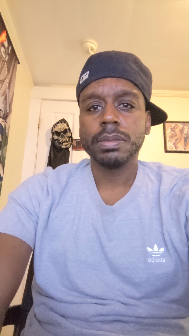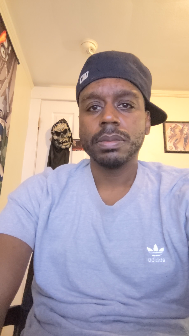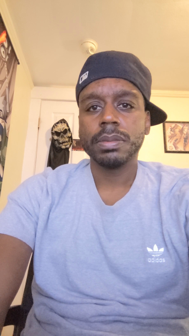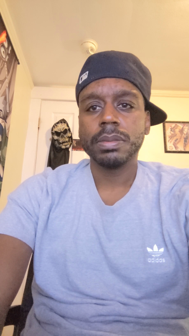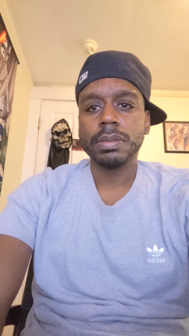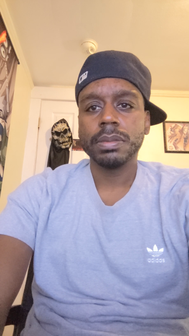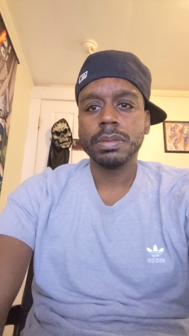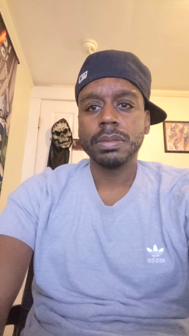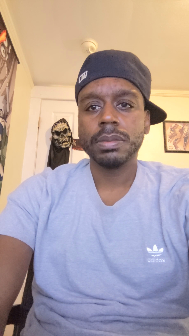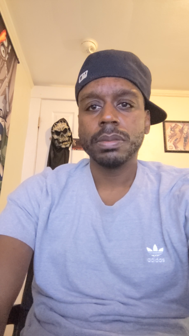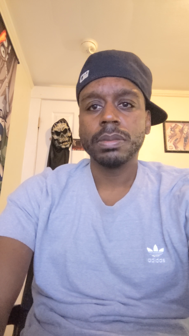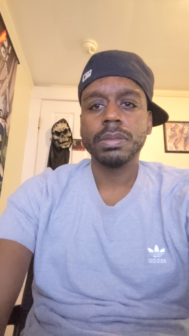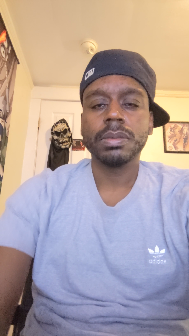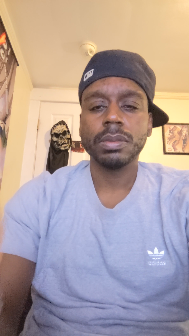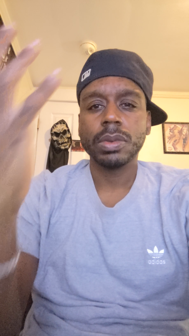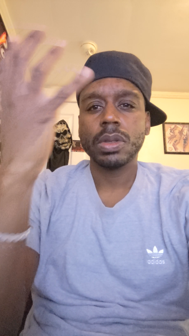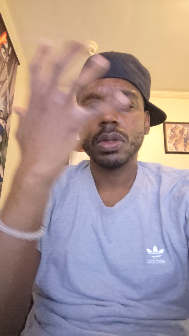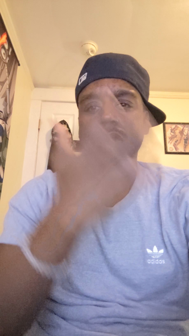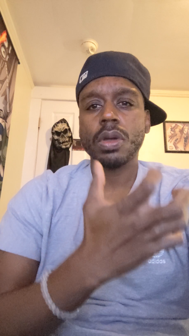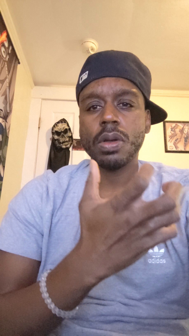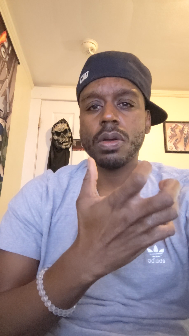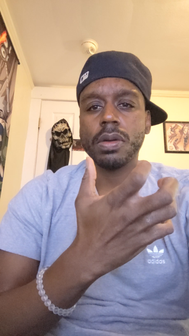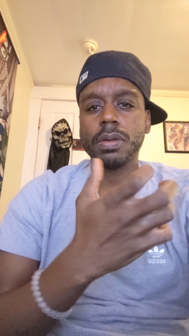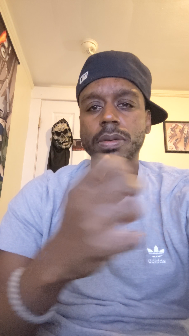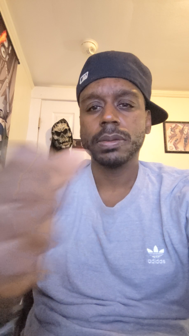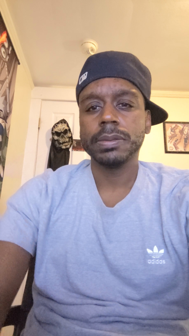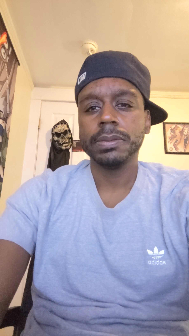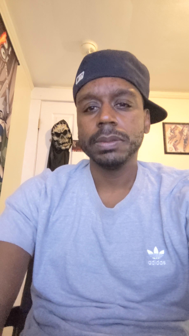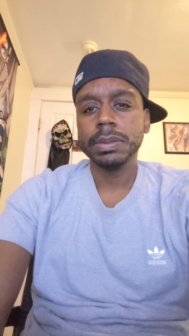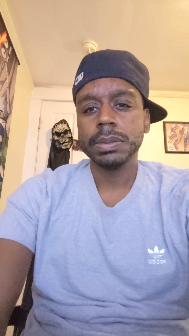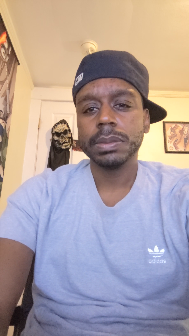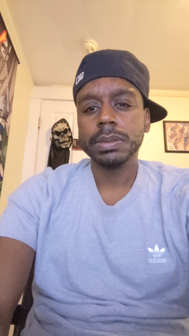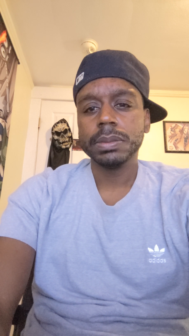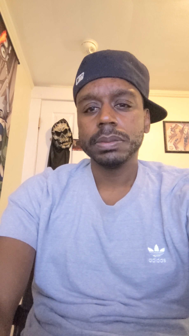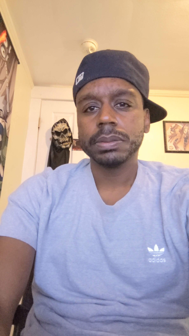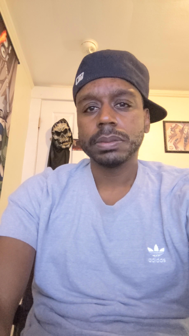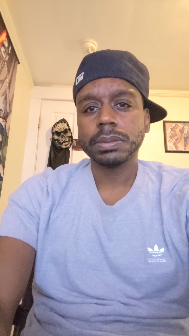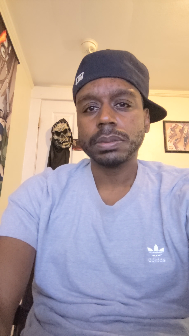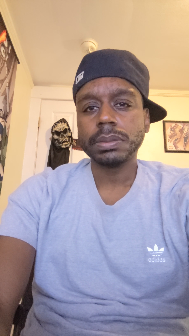dark